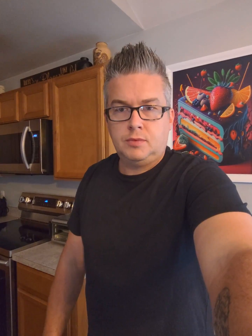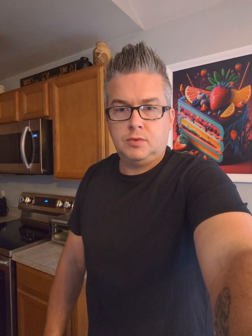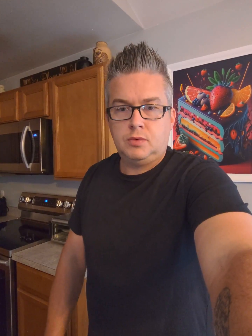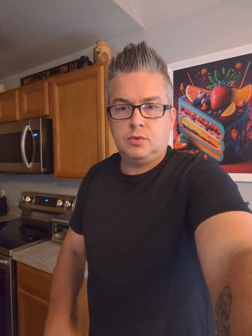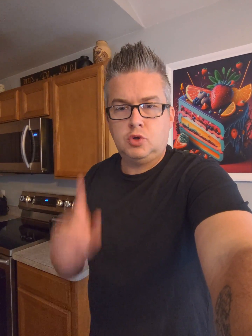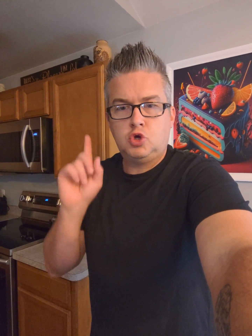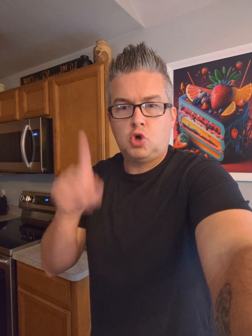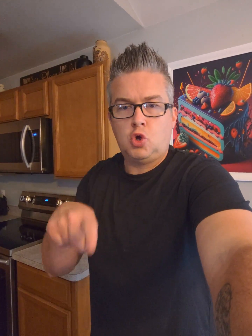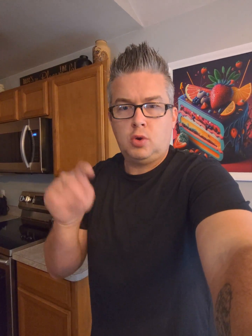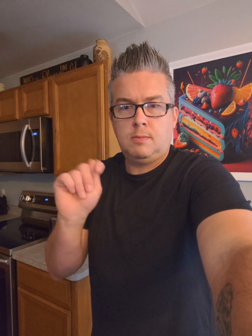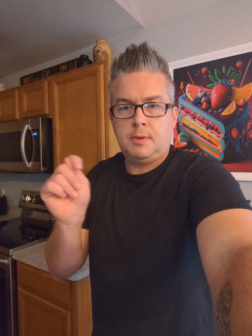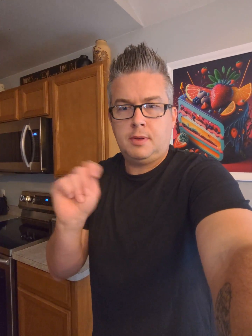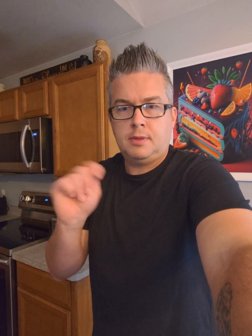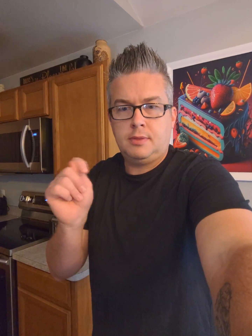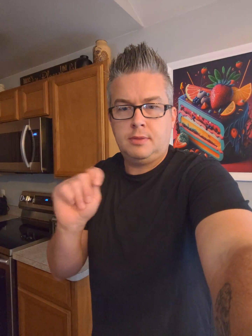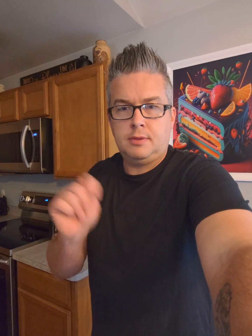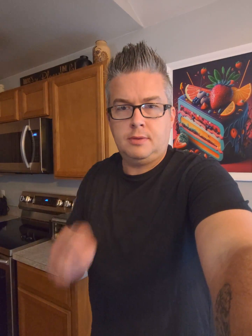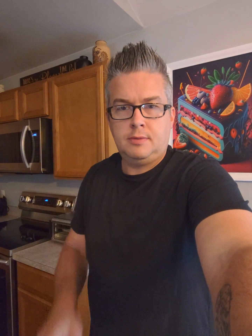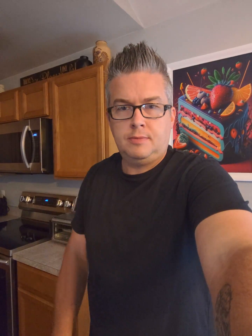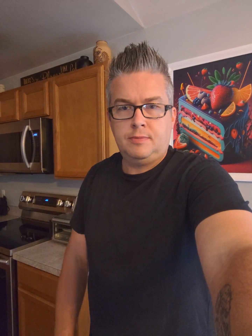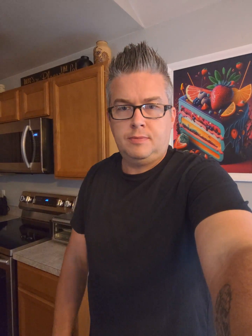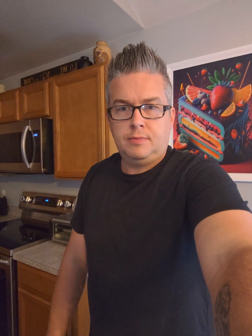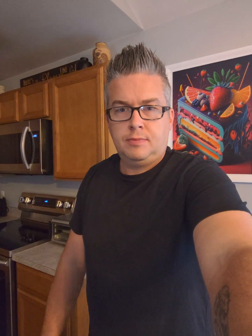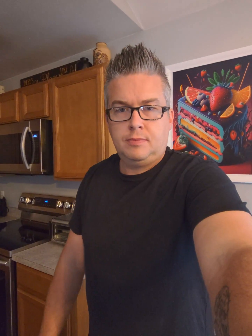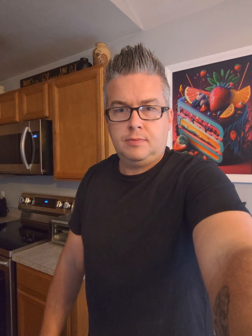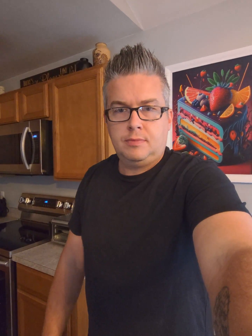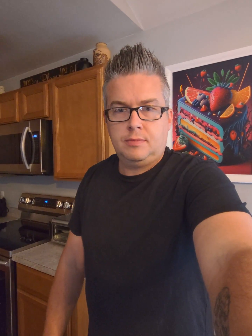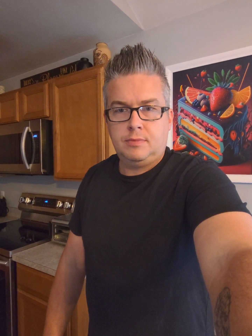go potty